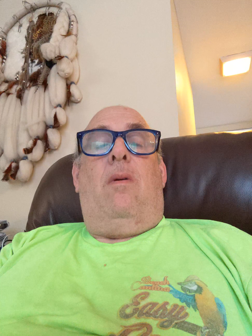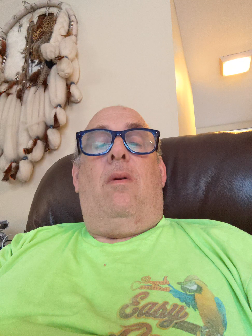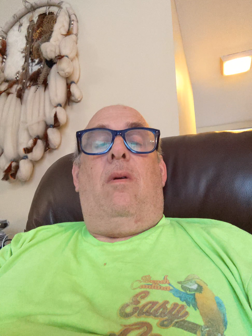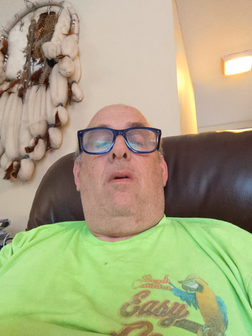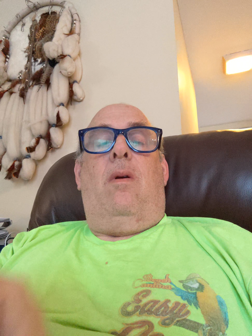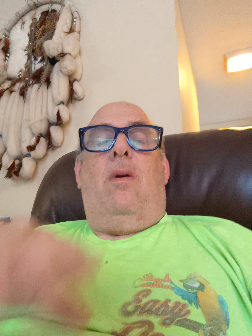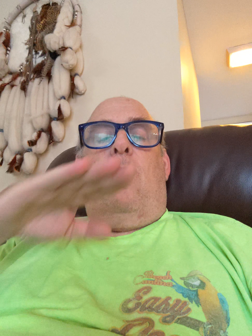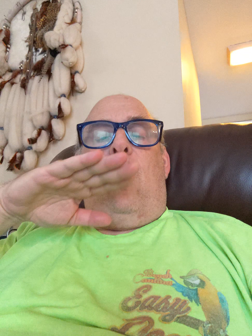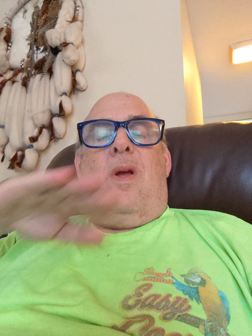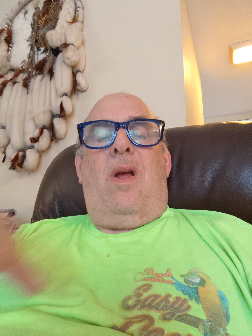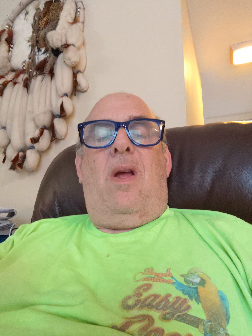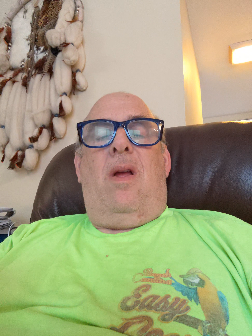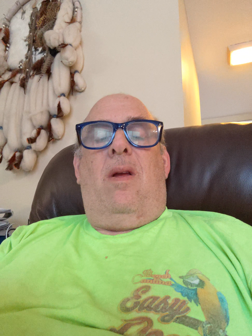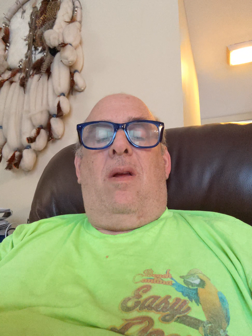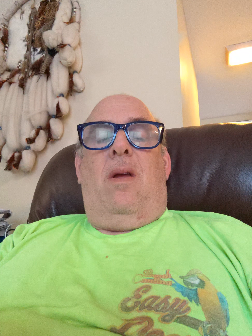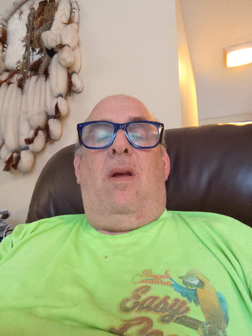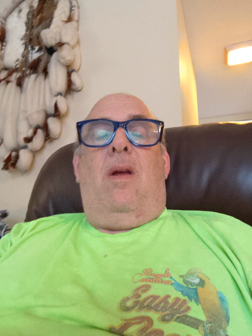quiet